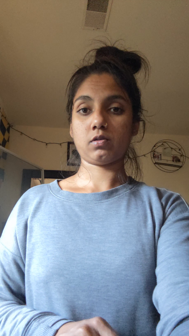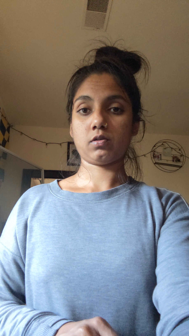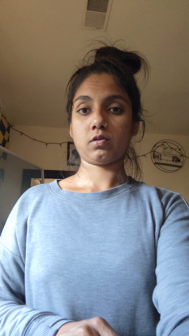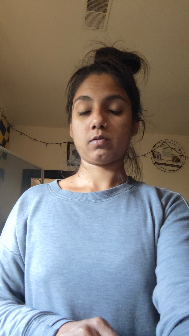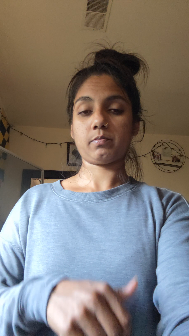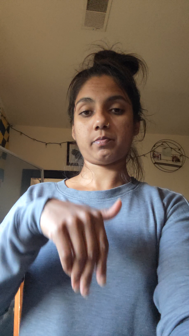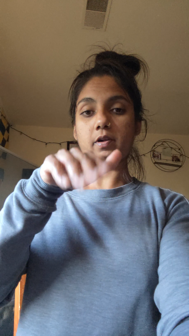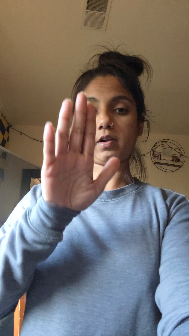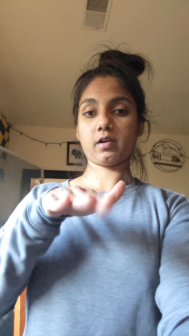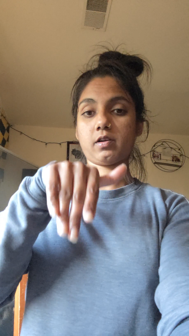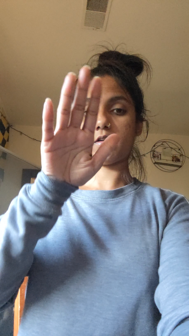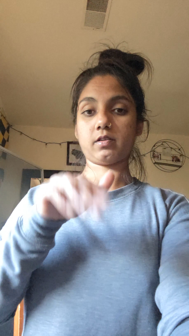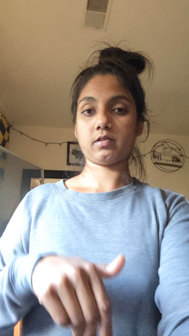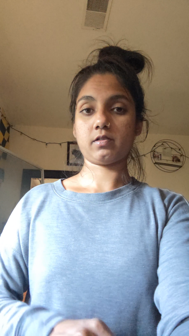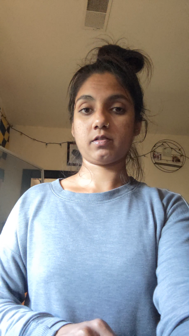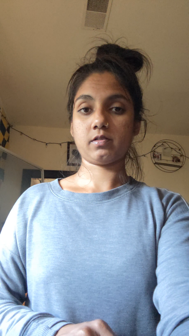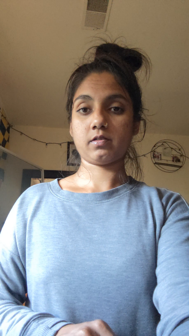paint